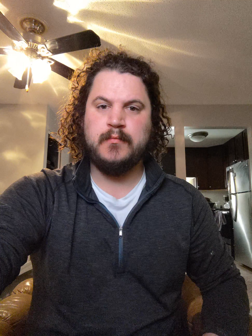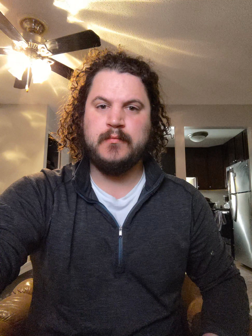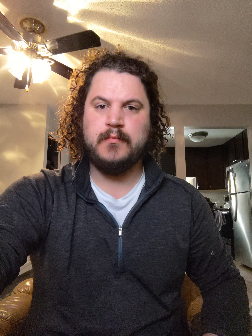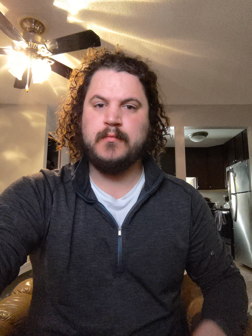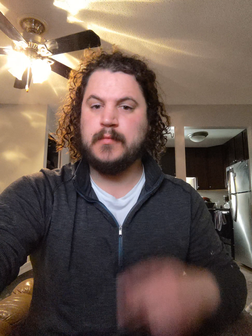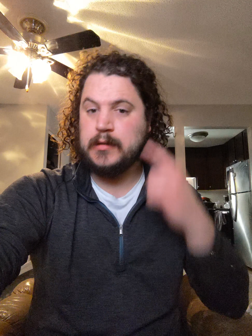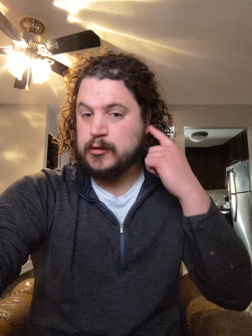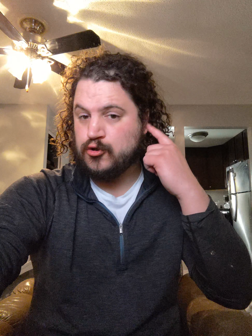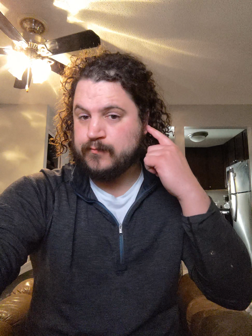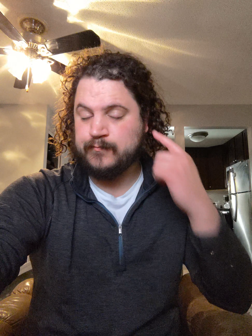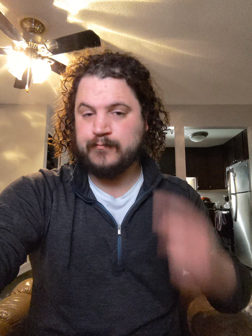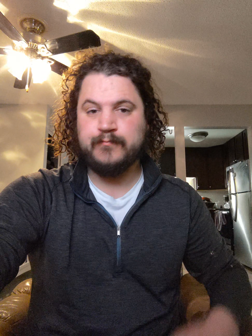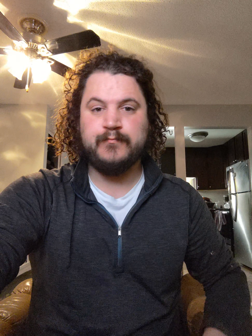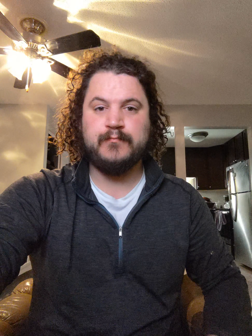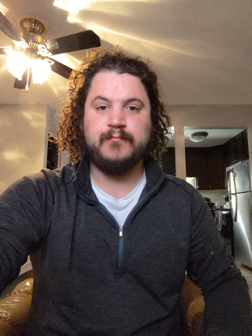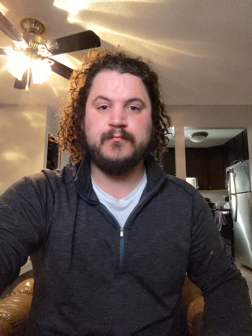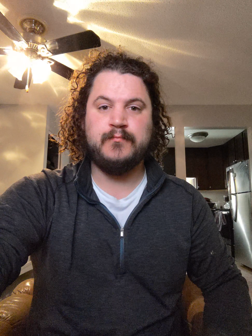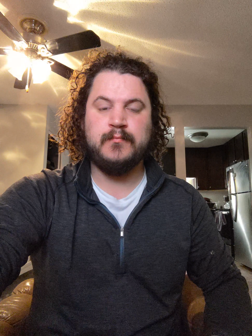ear